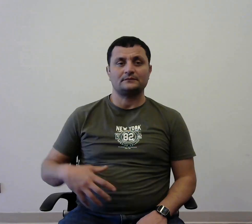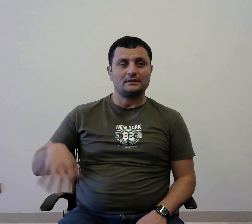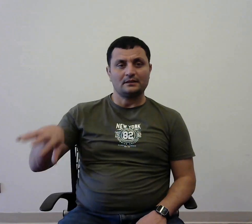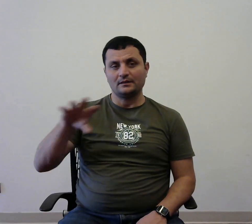hamı